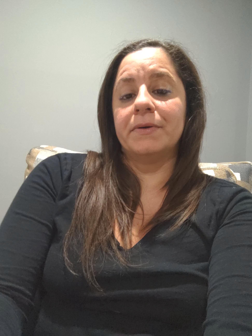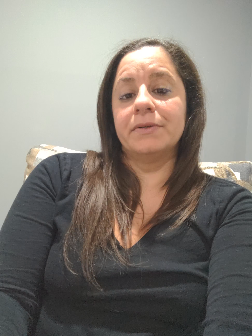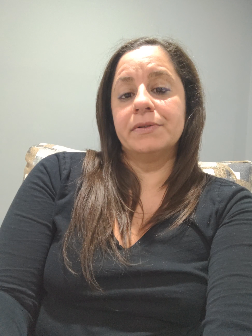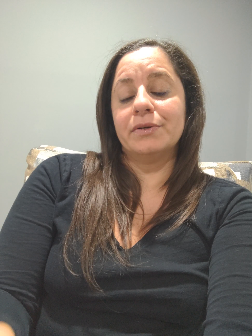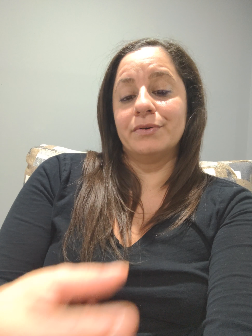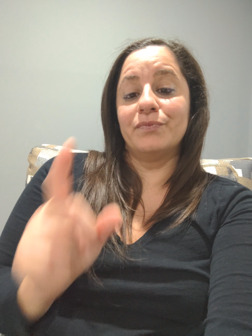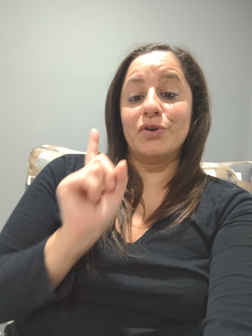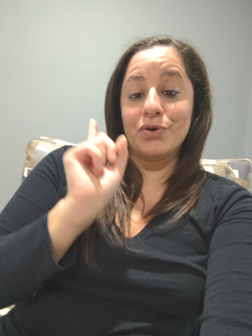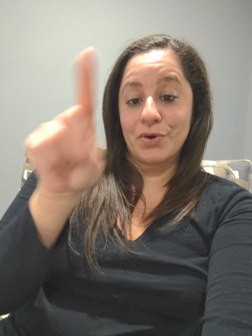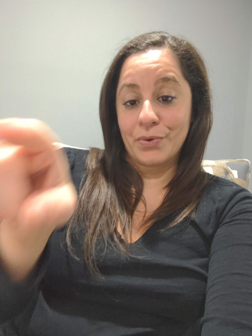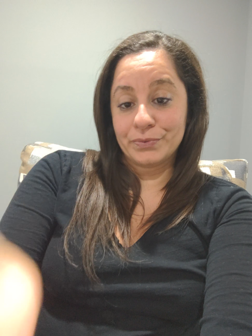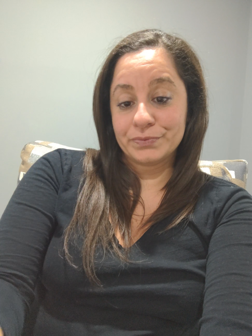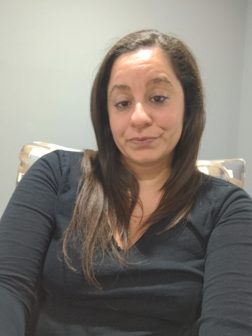go